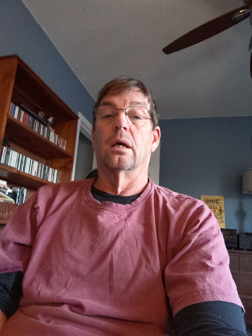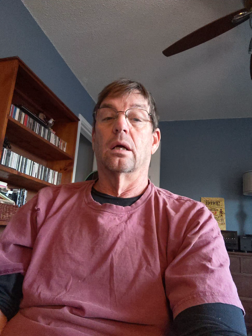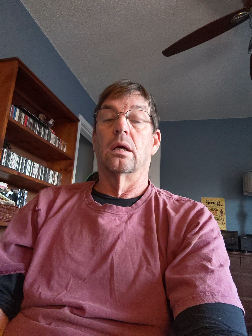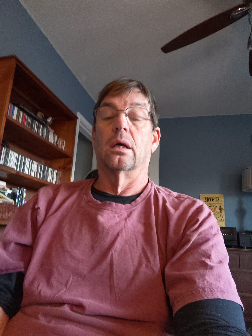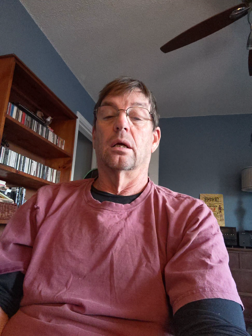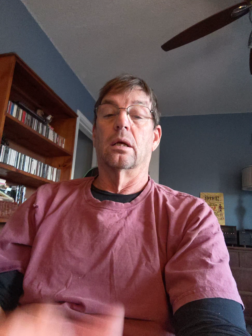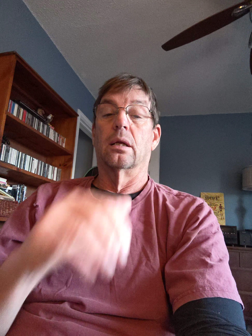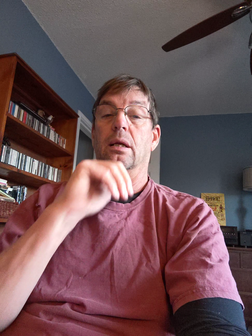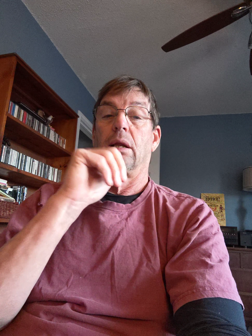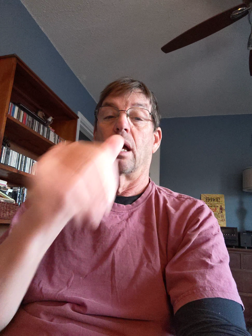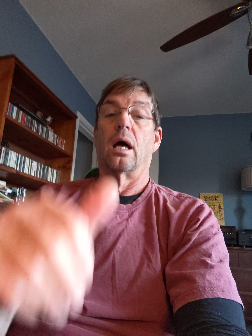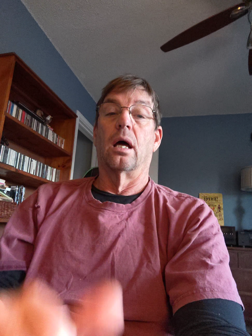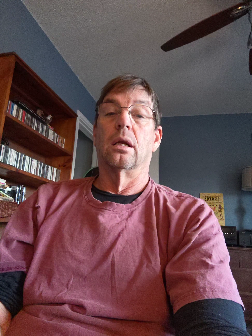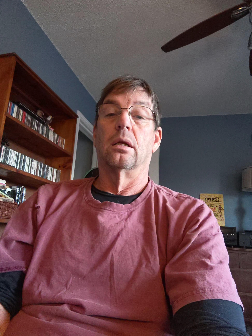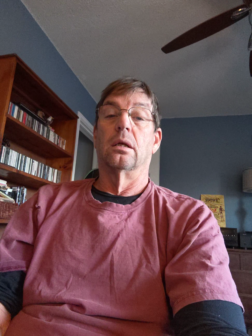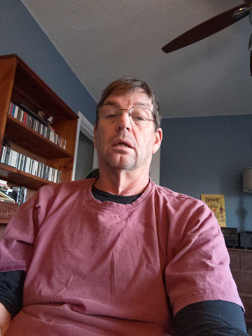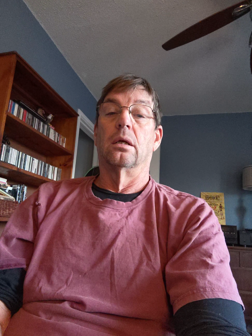not